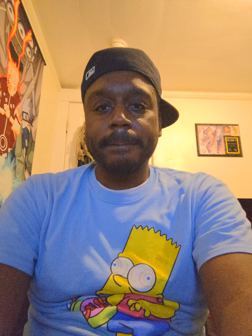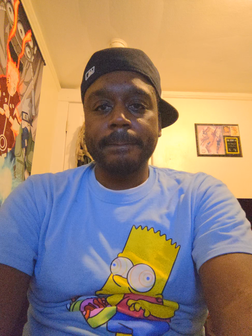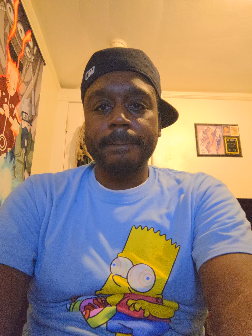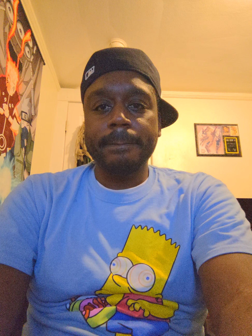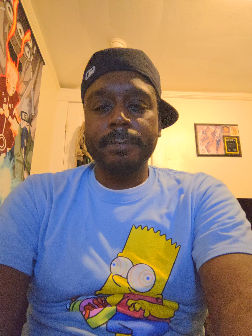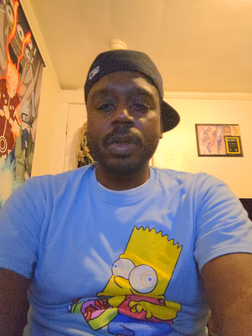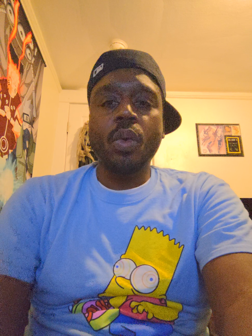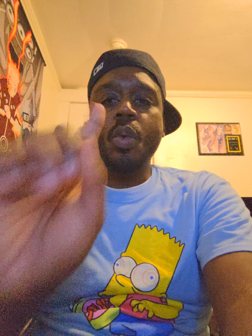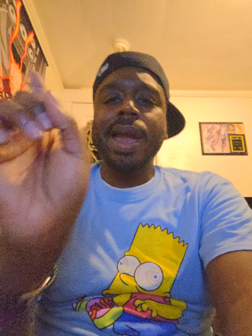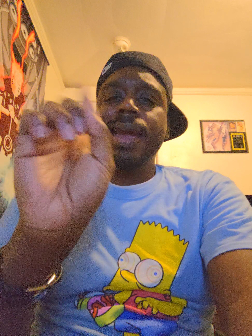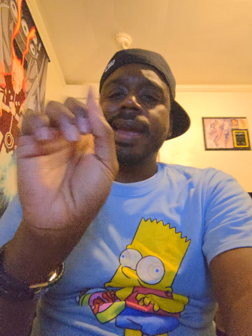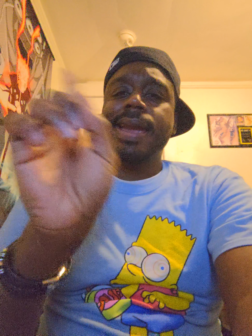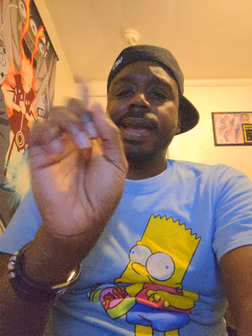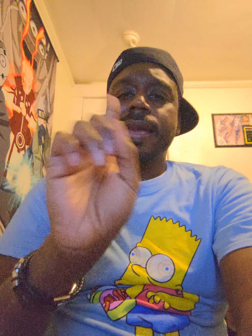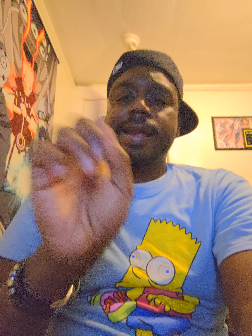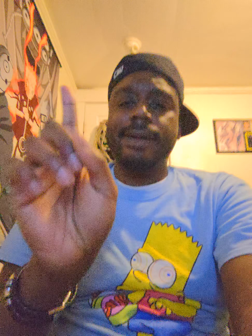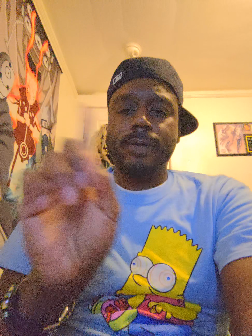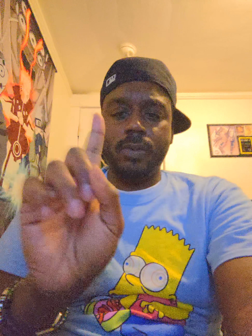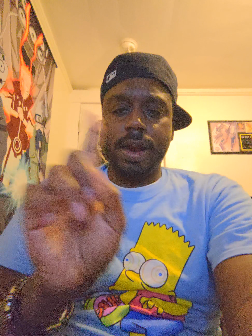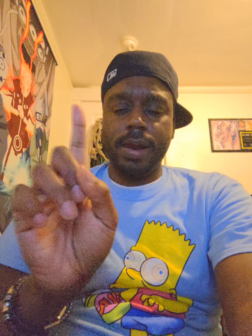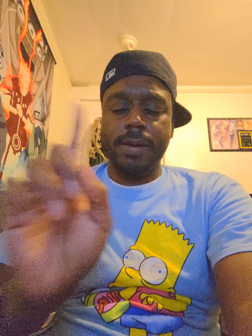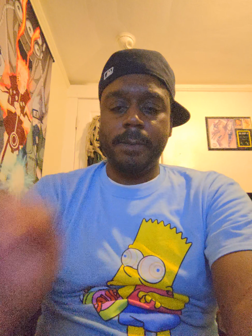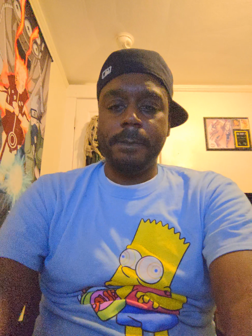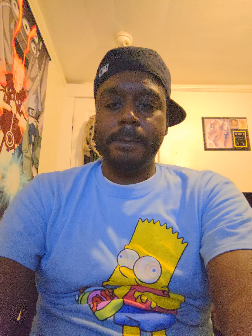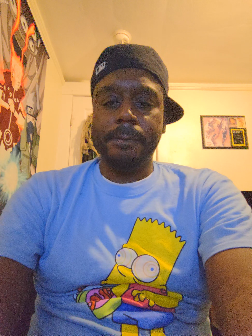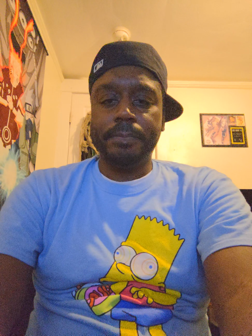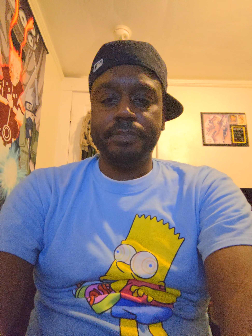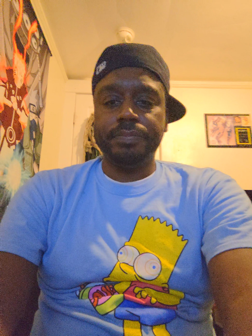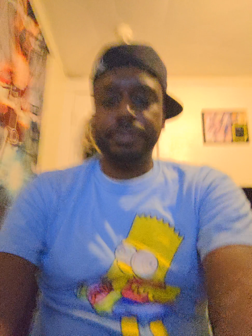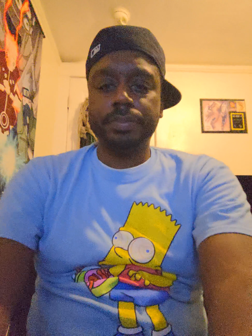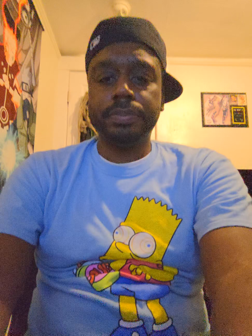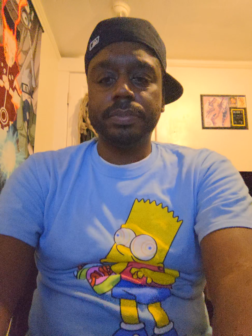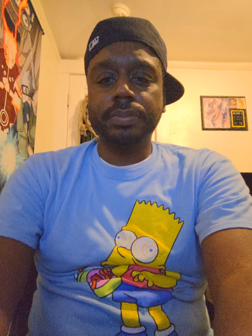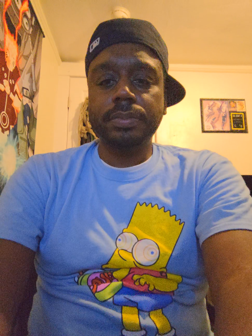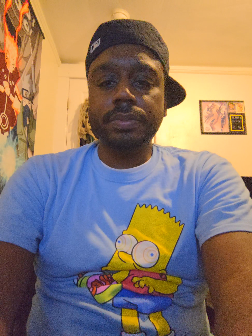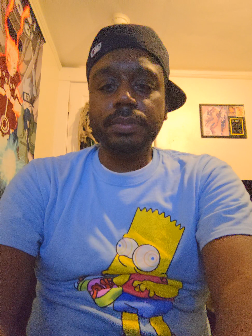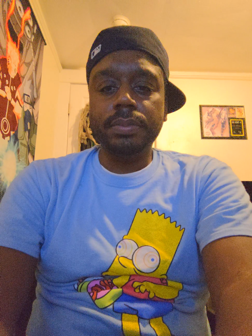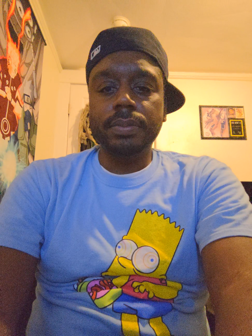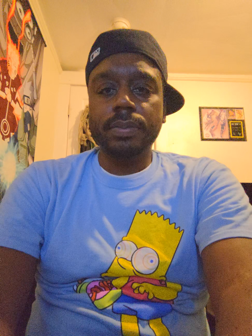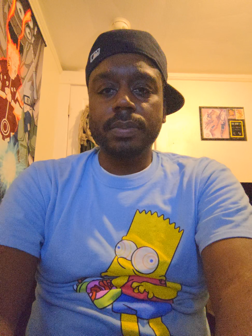where